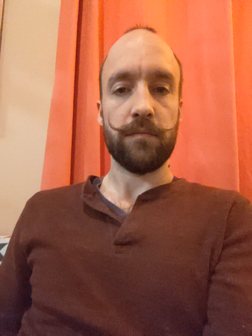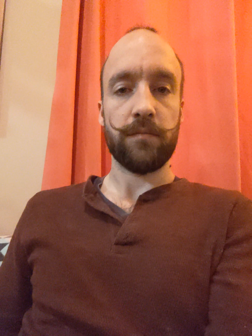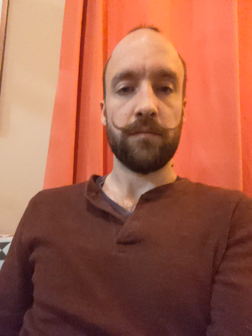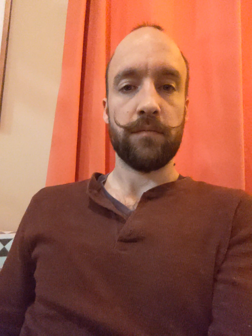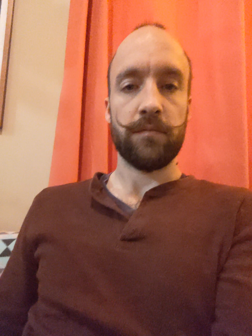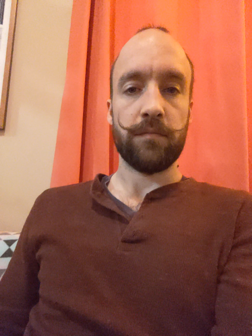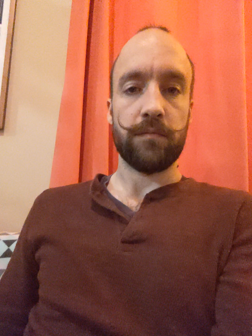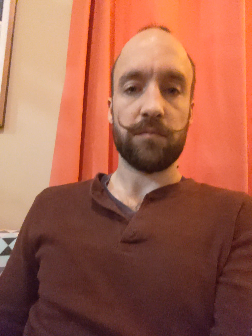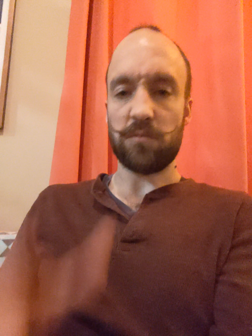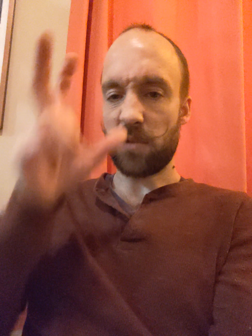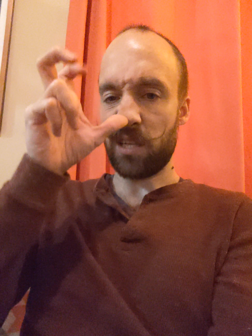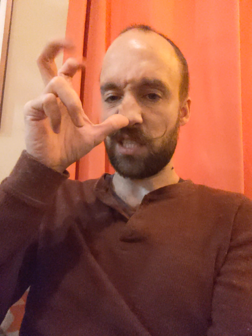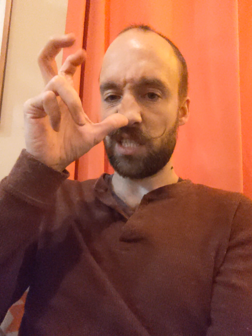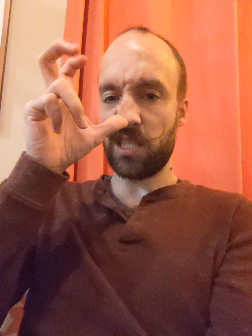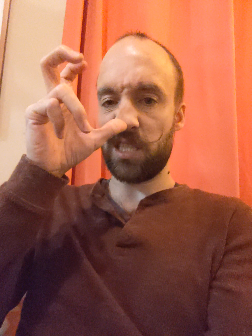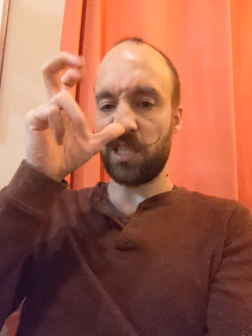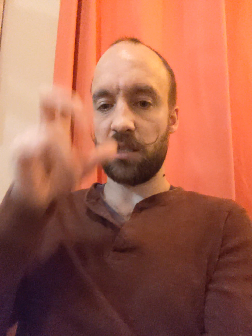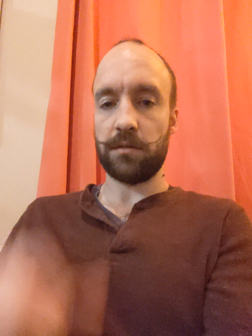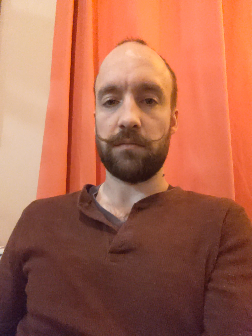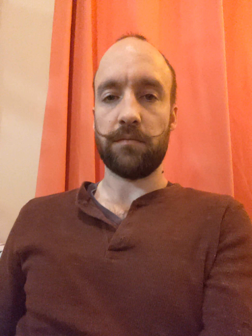bug